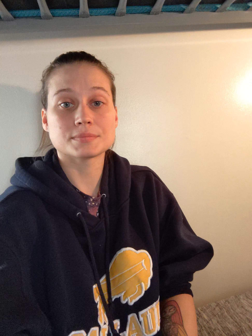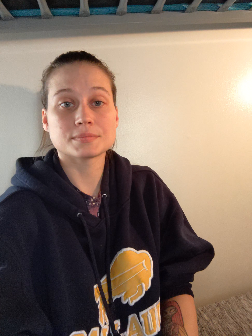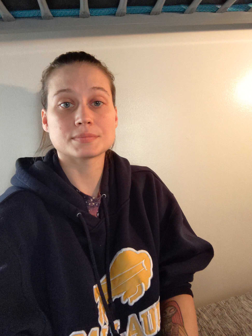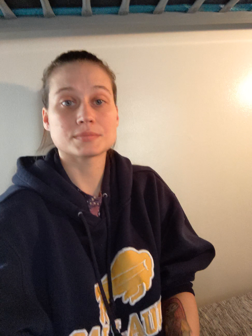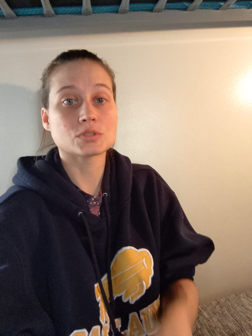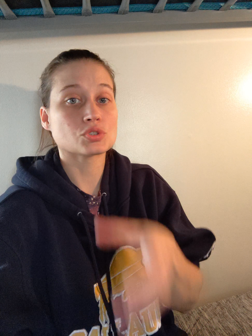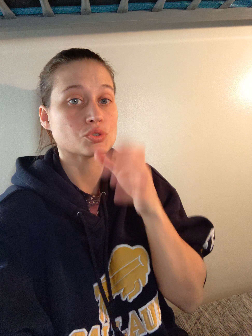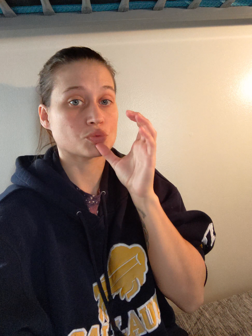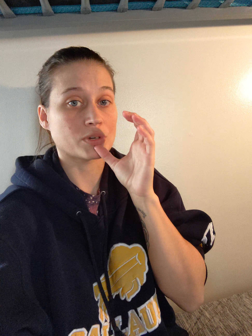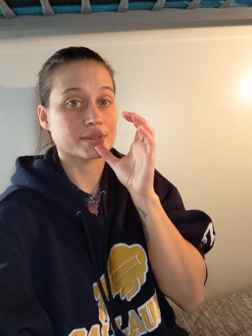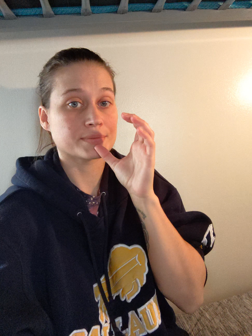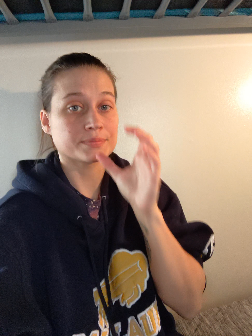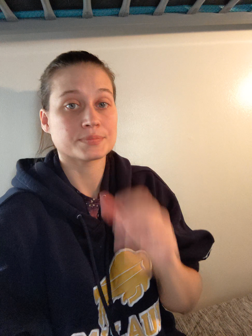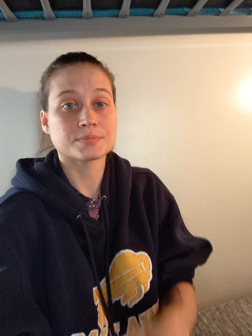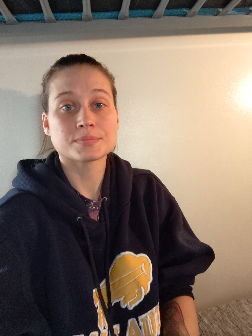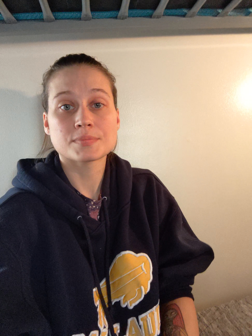drink